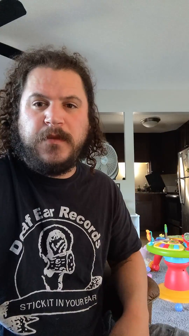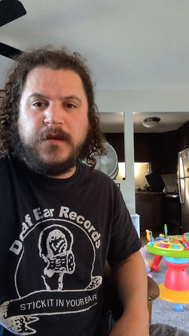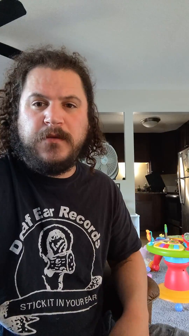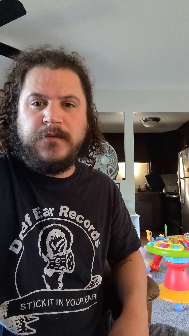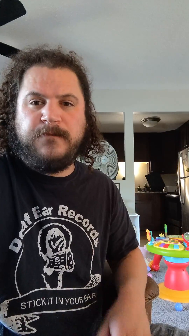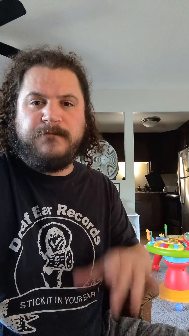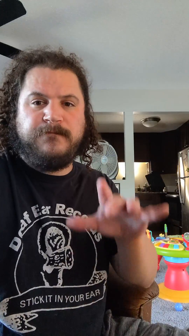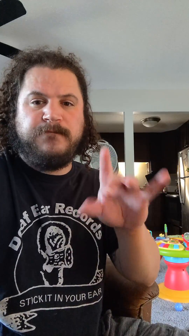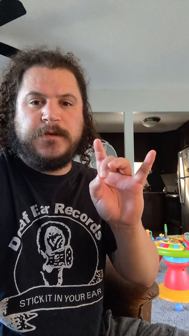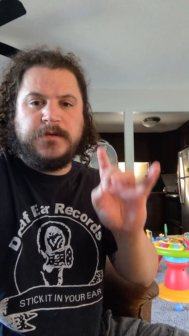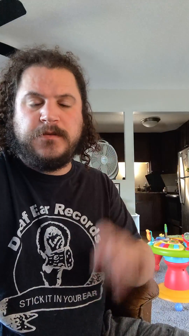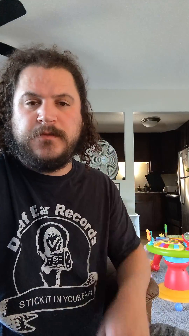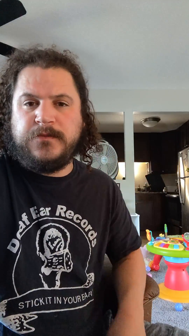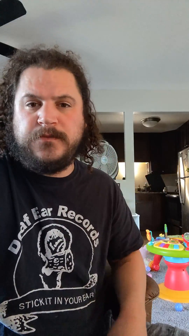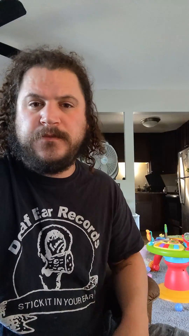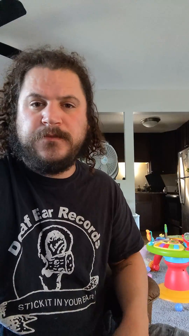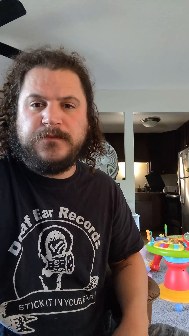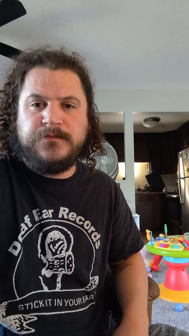pick